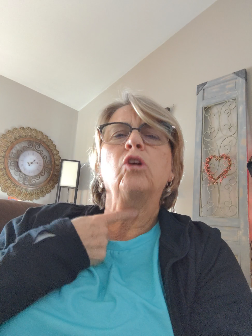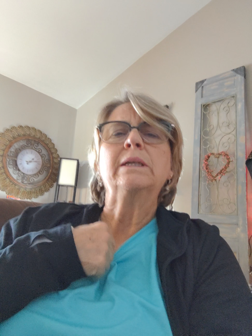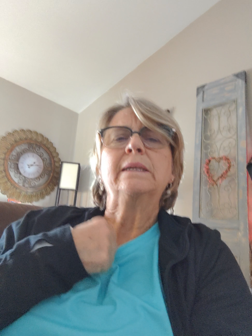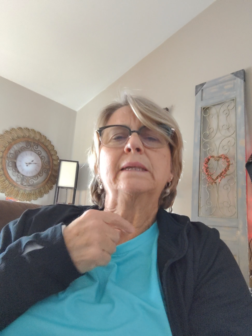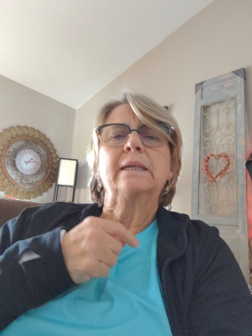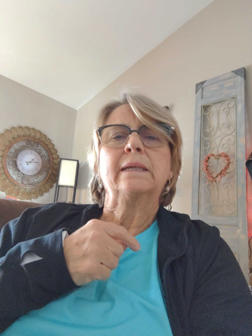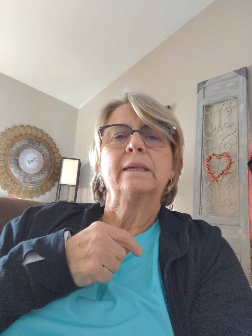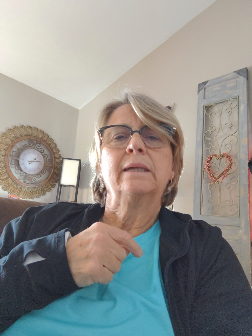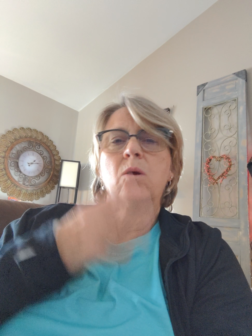thirsty